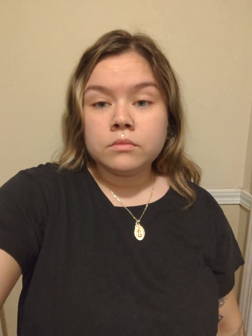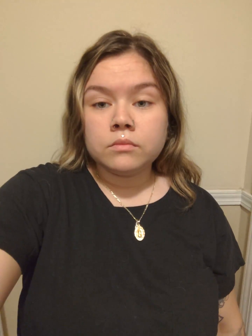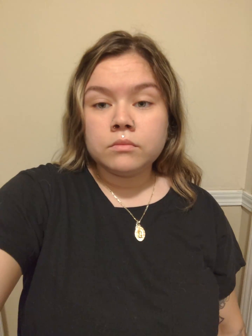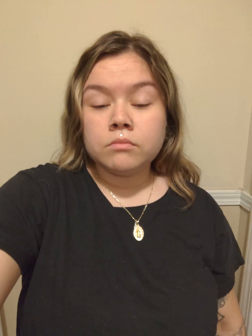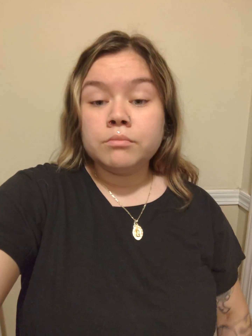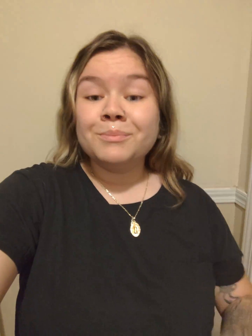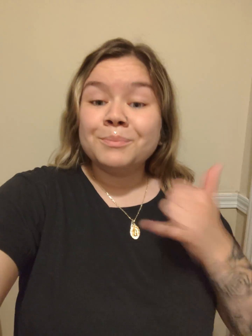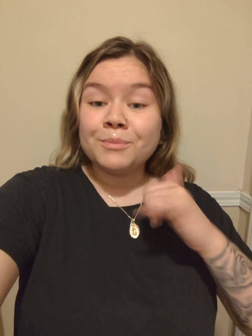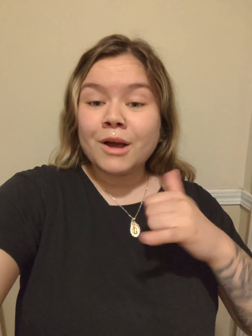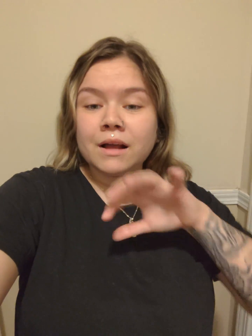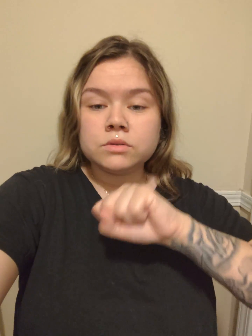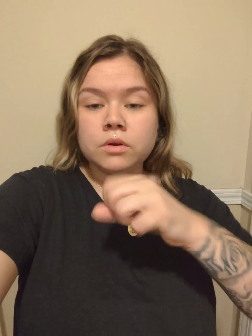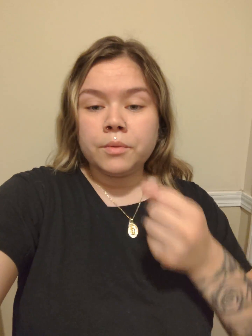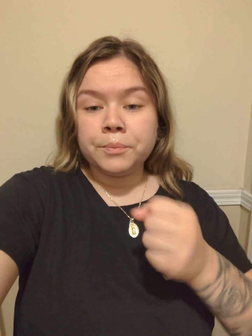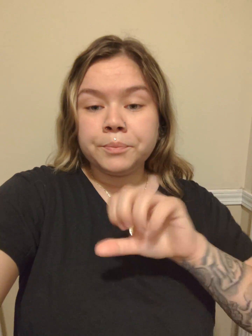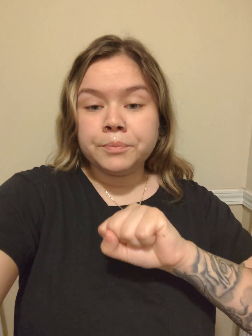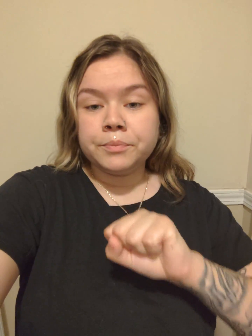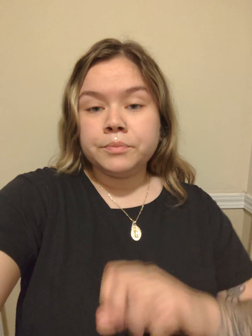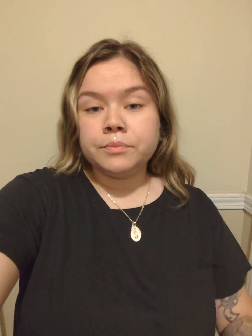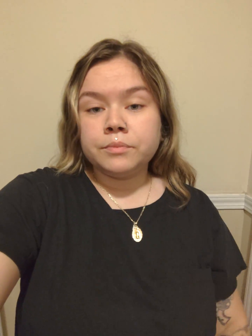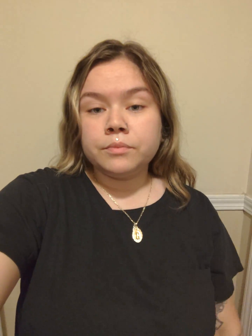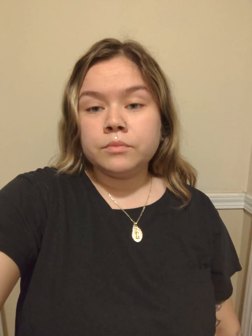play dough